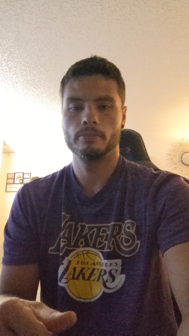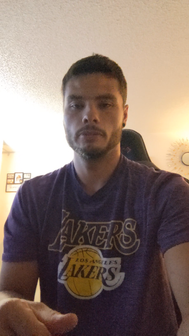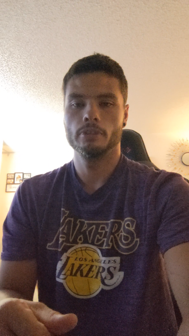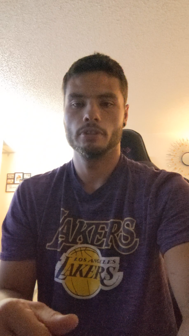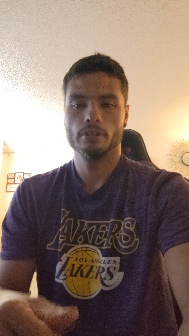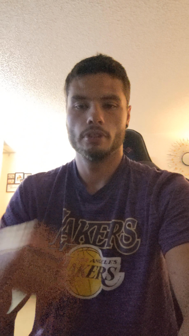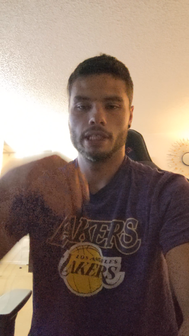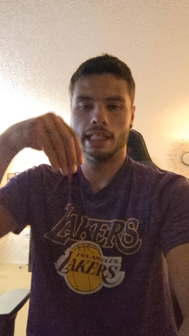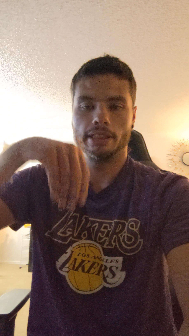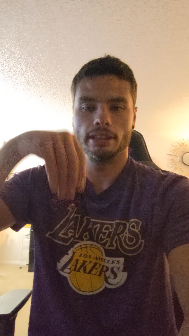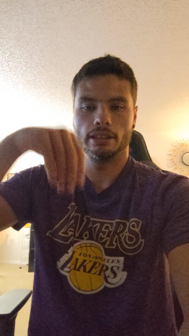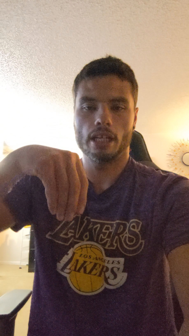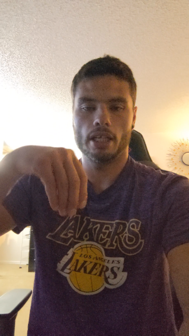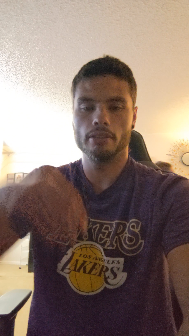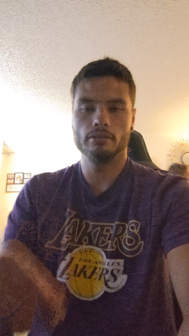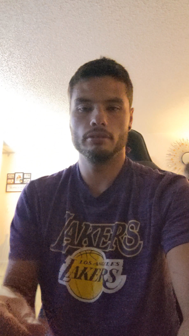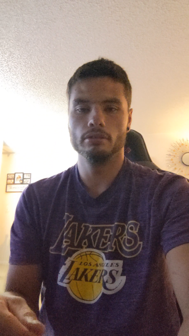inside